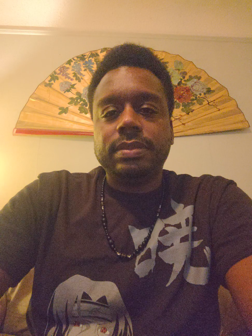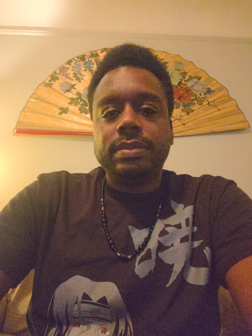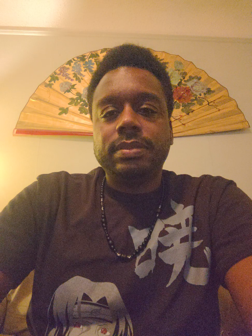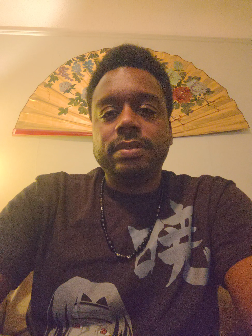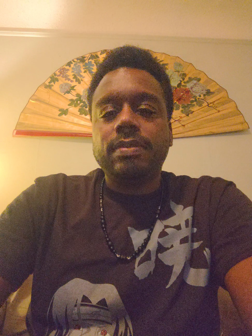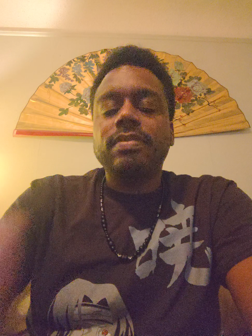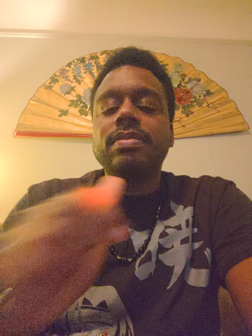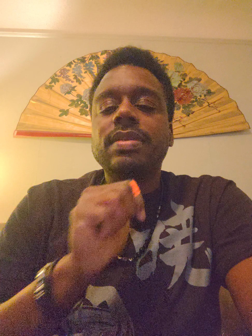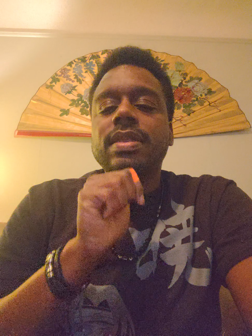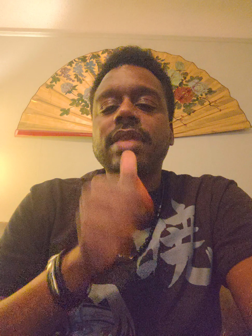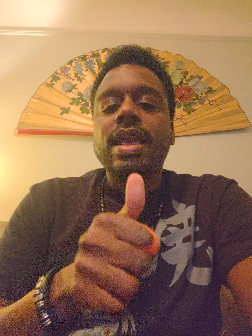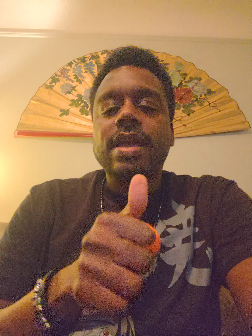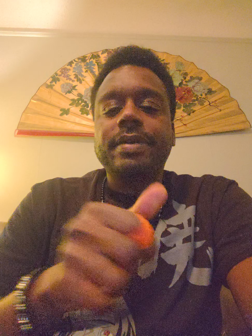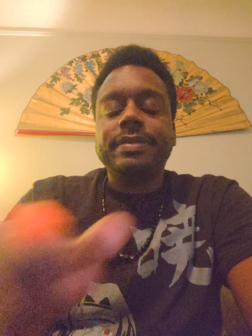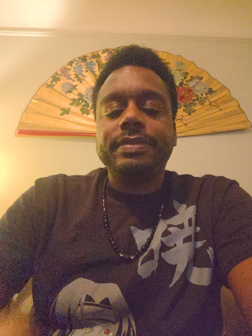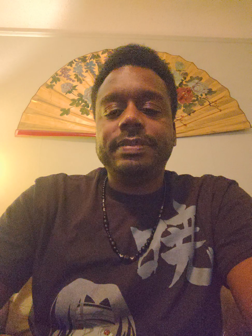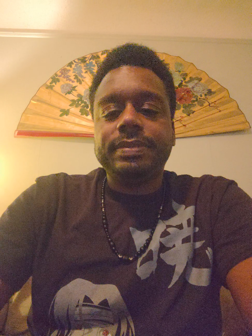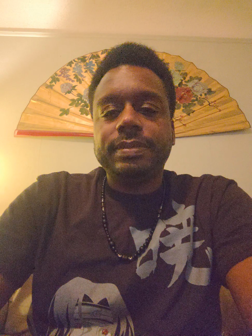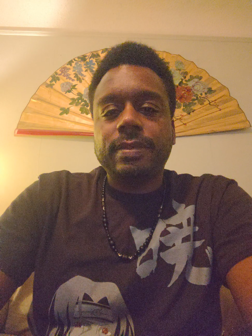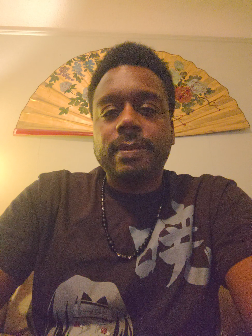not